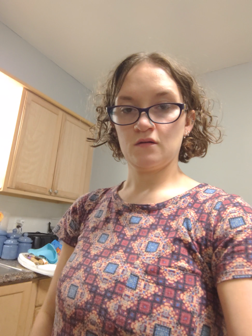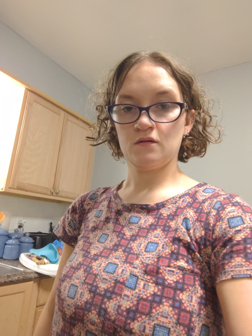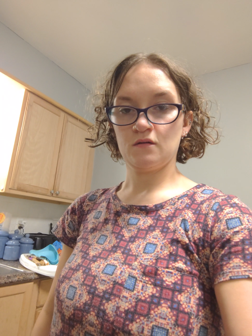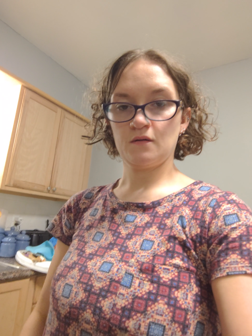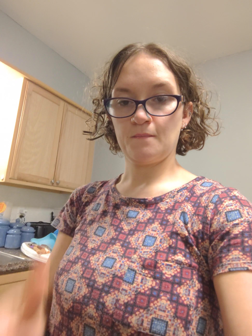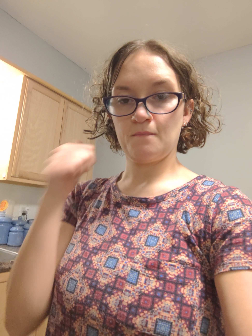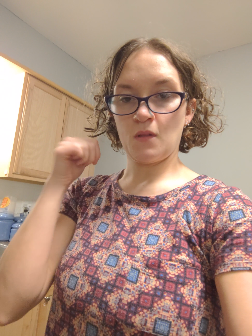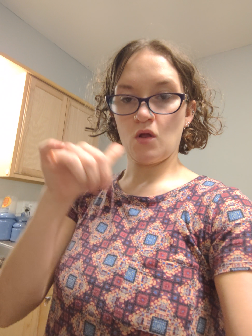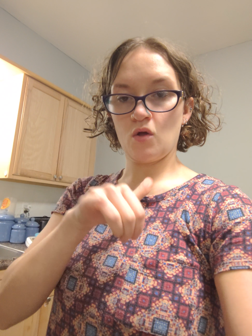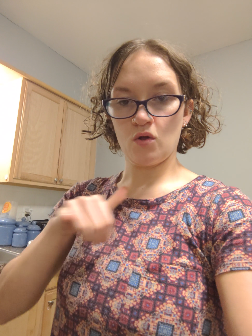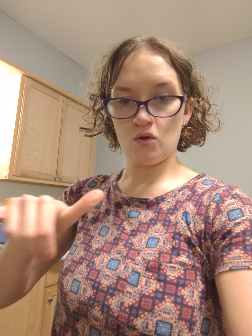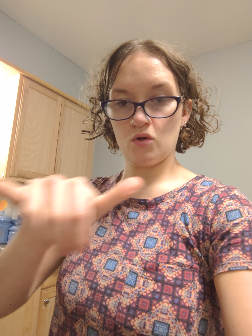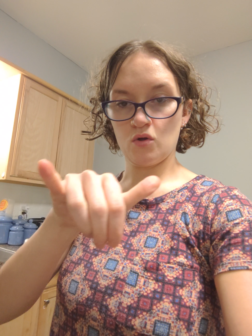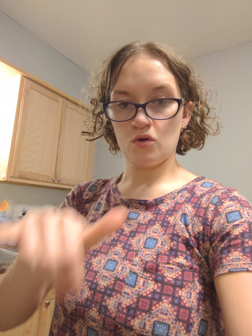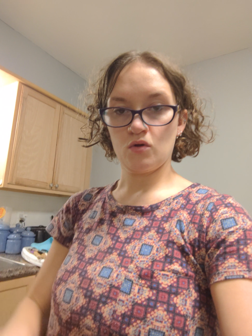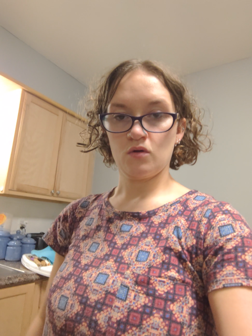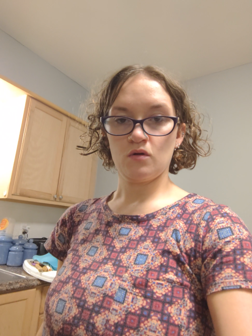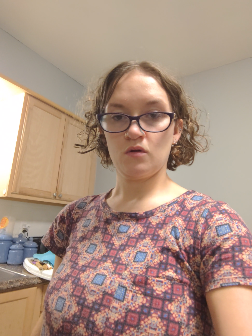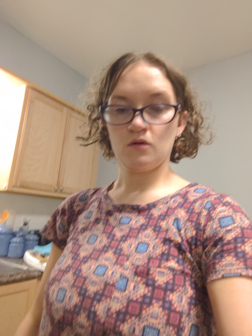backyard